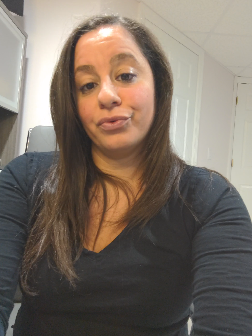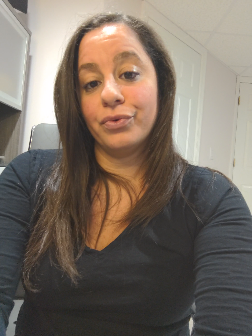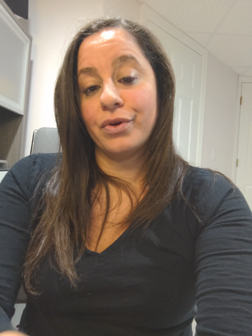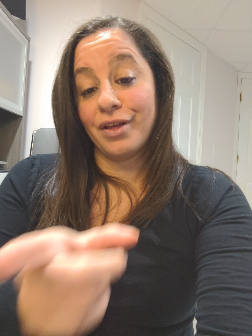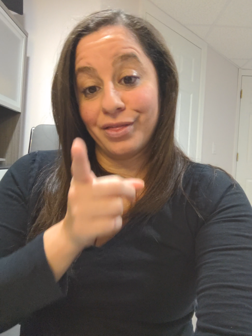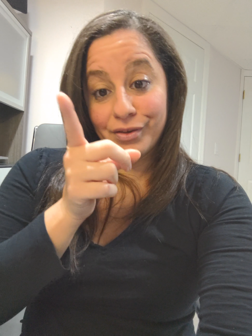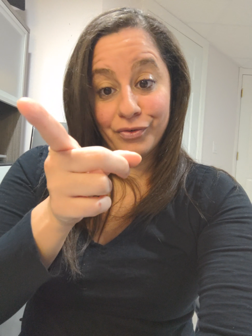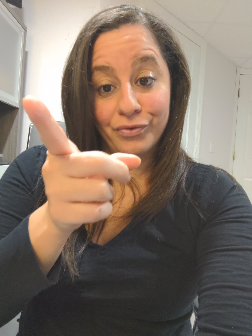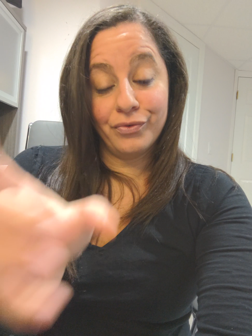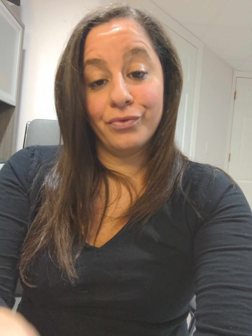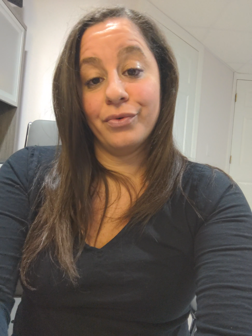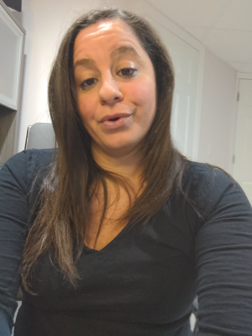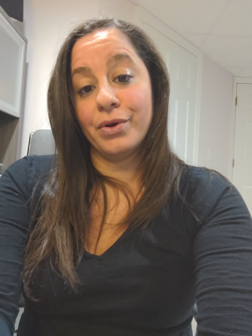there